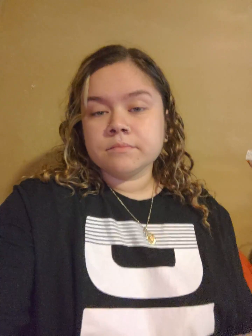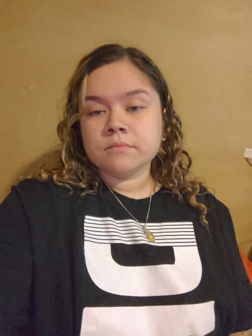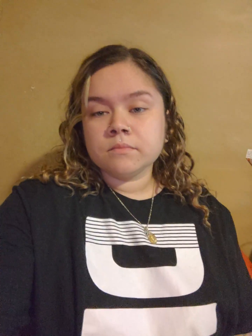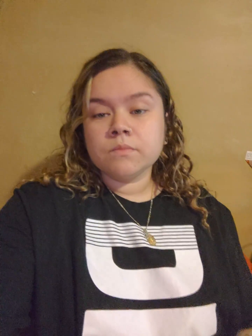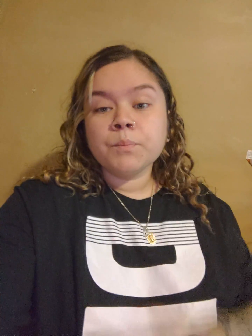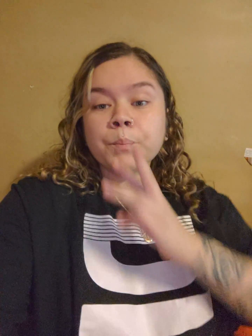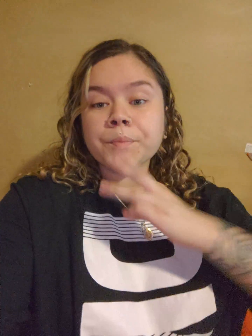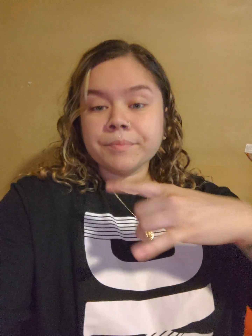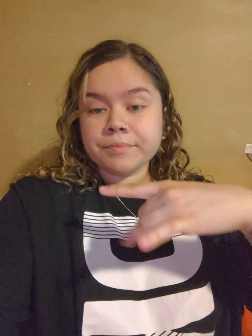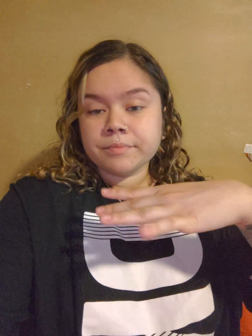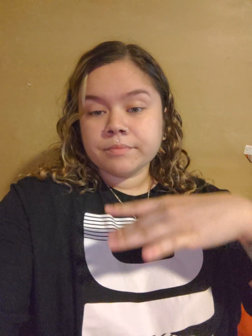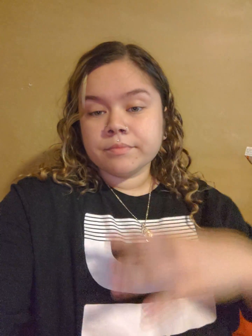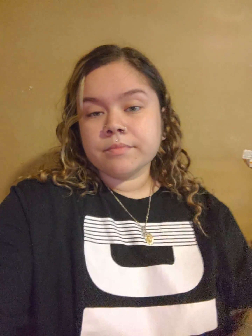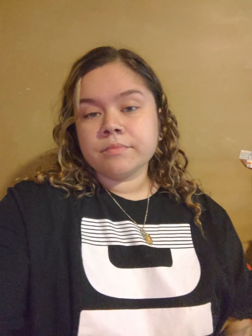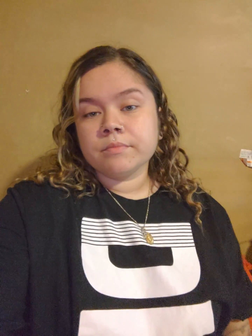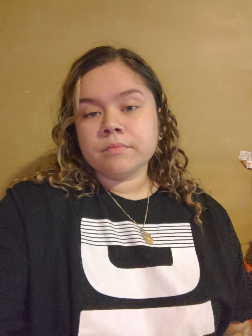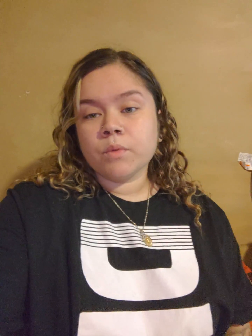melon